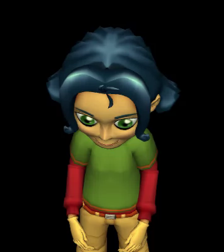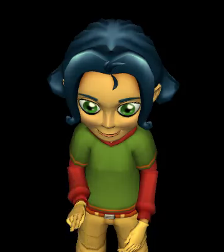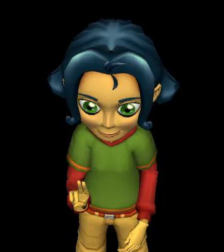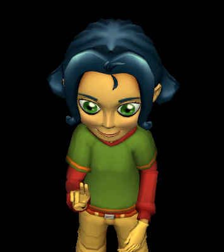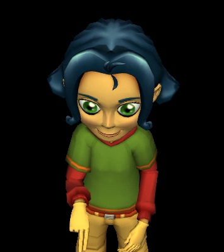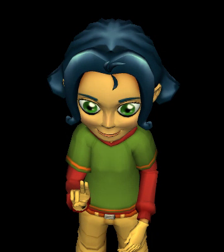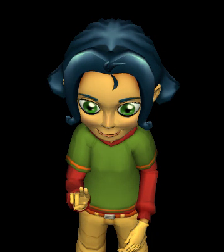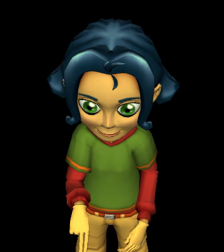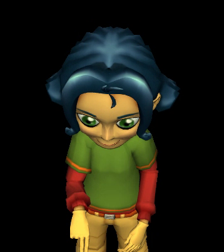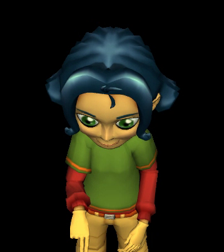رسم